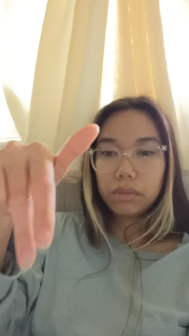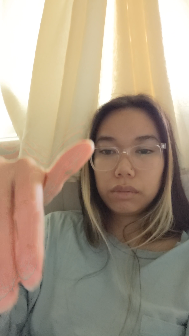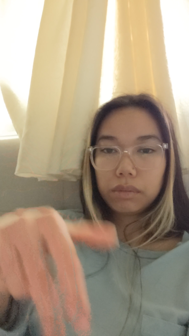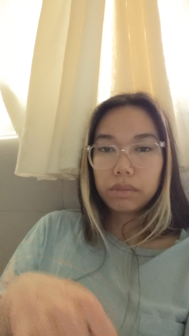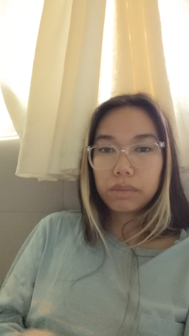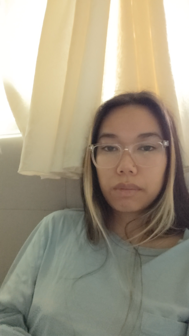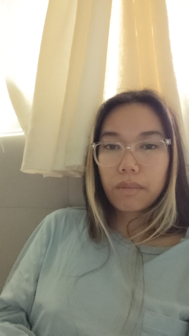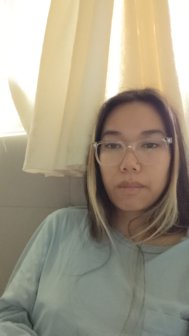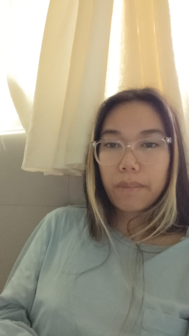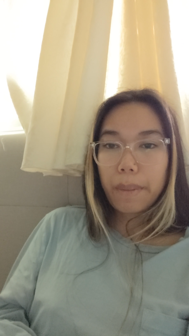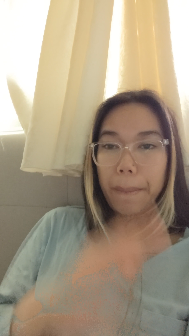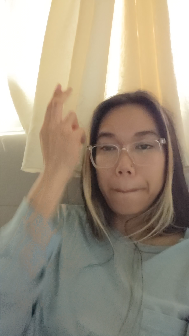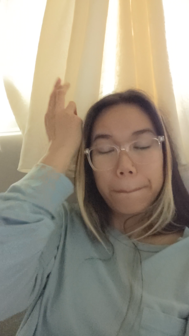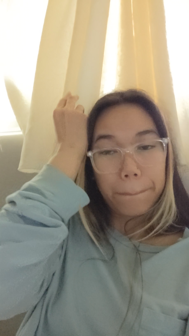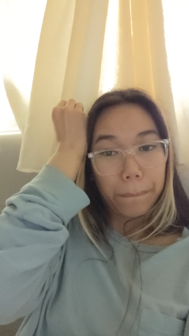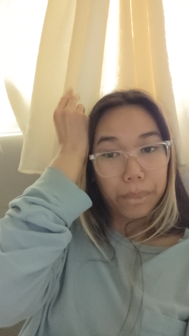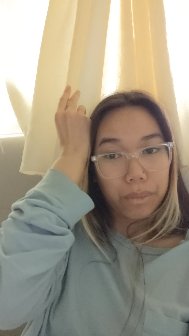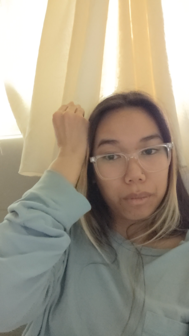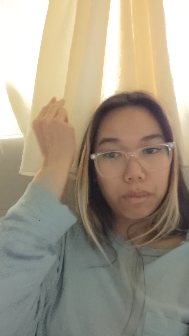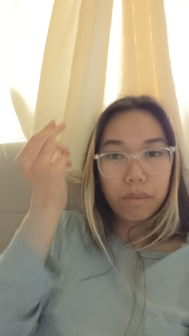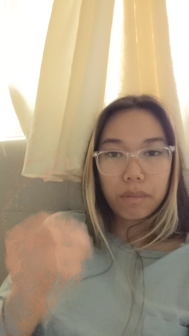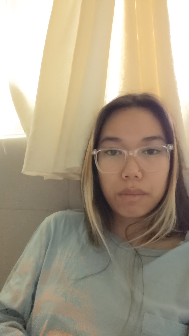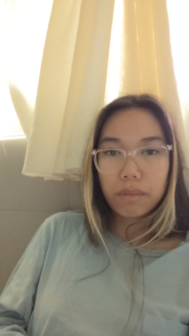bunny